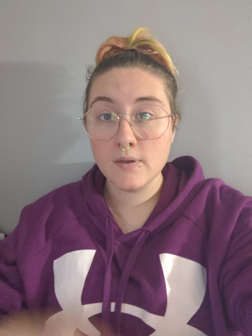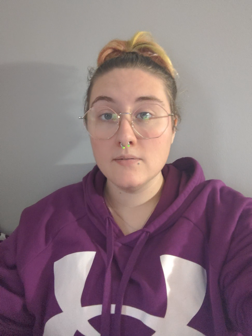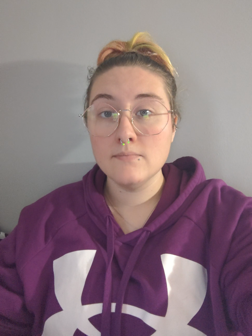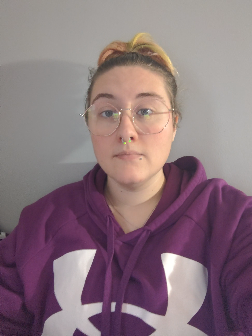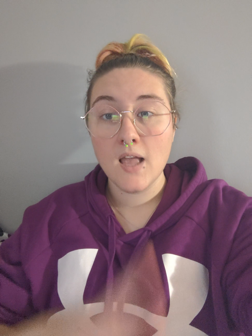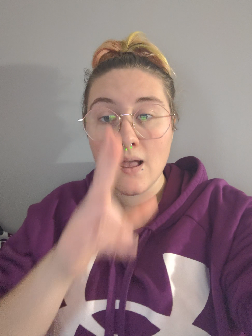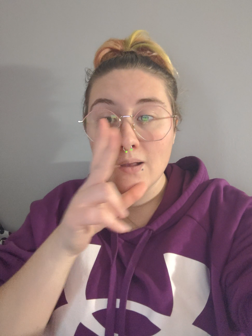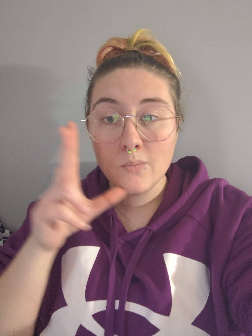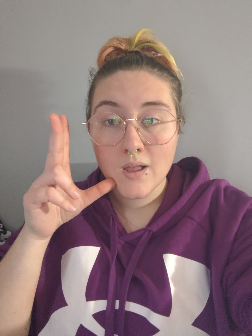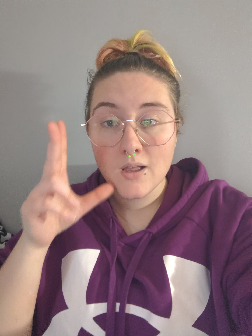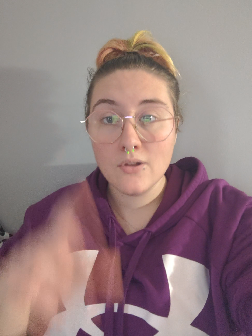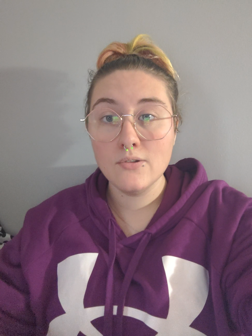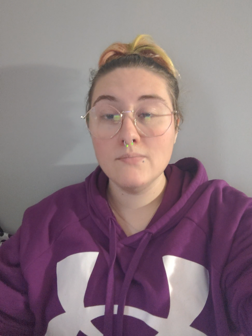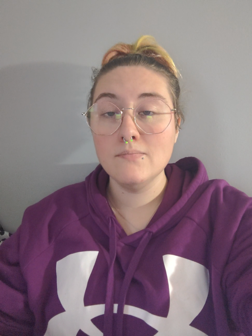underwear